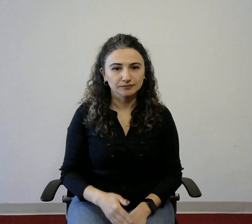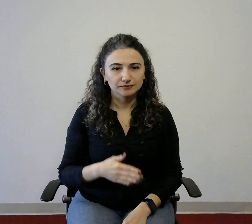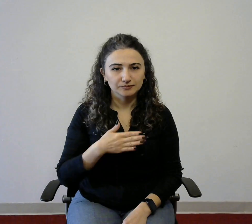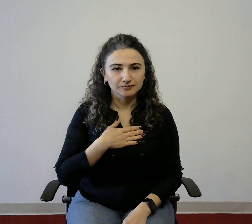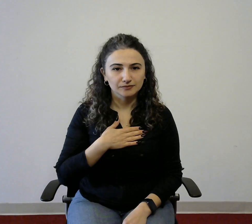mən